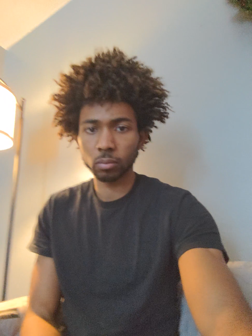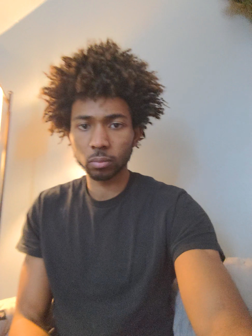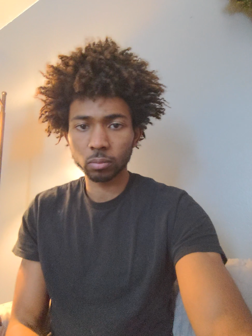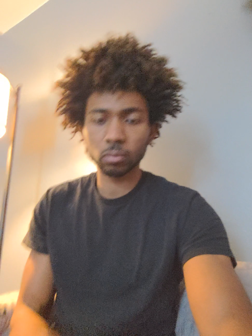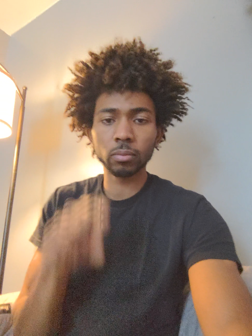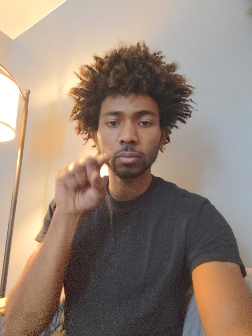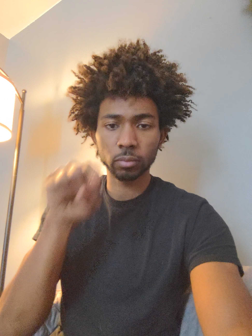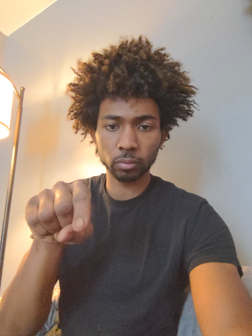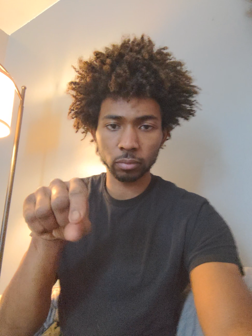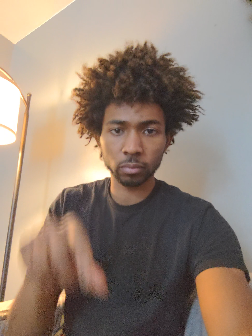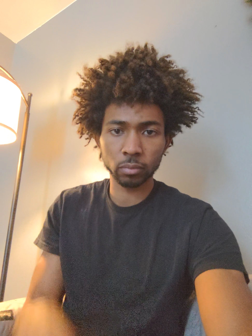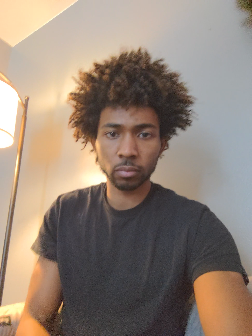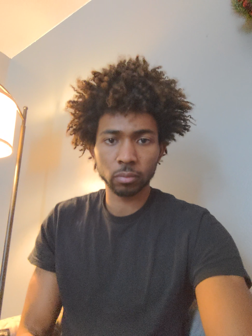there